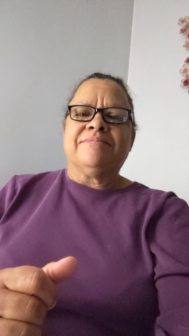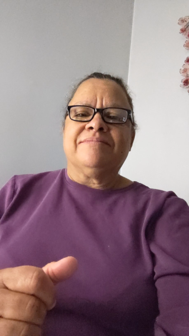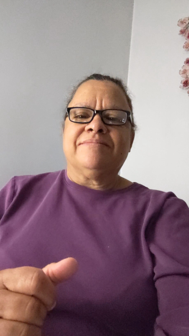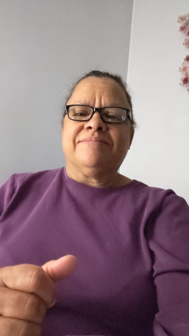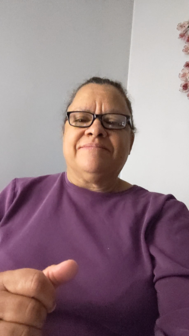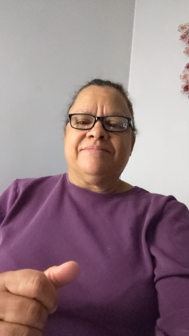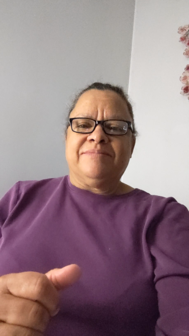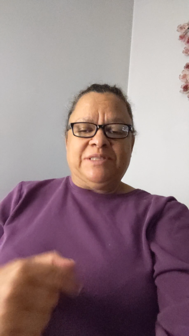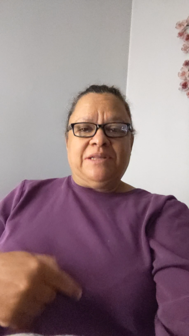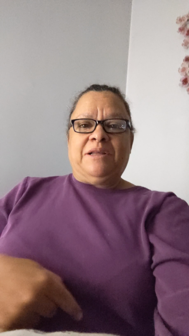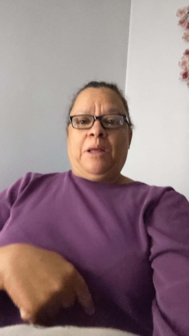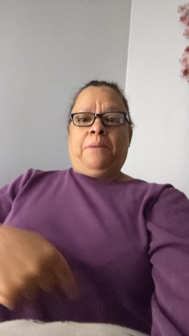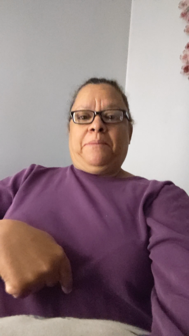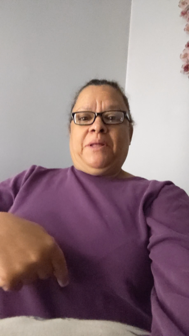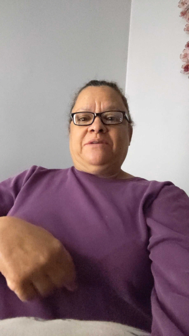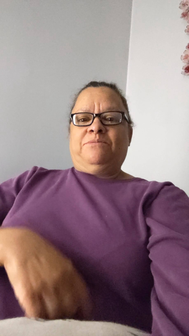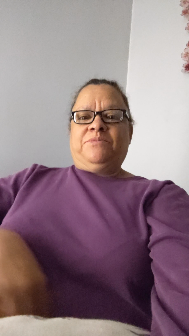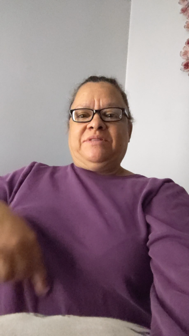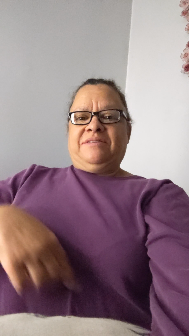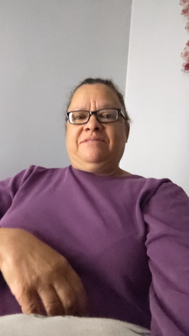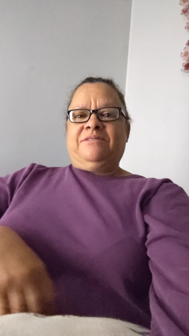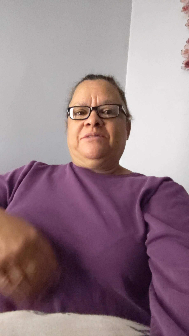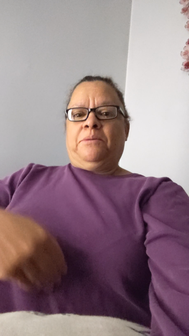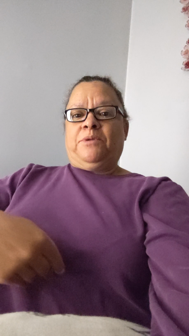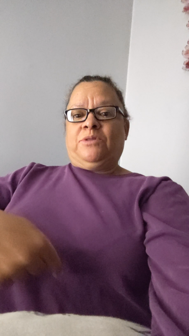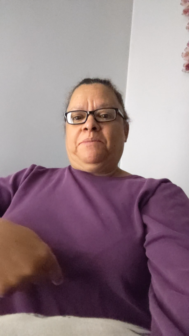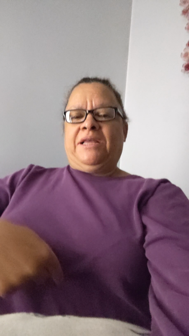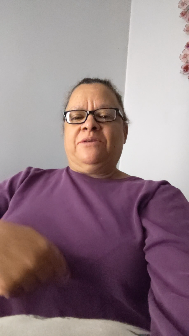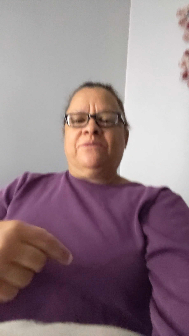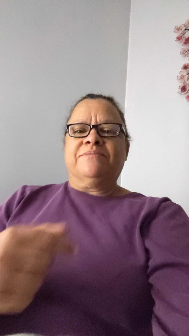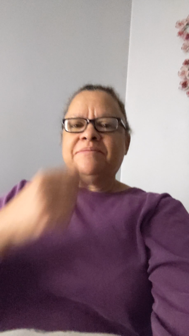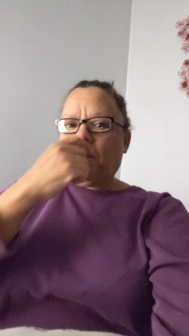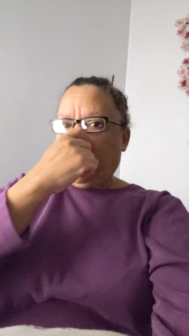belly button